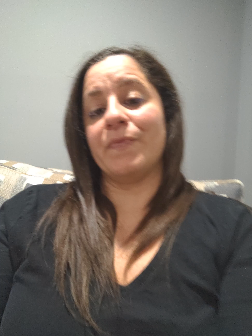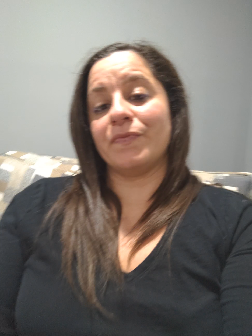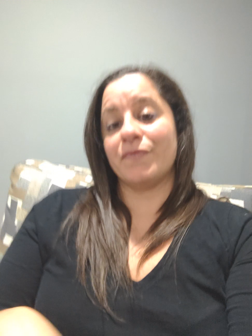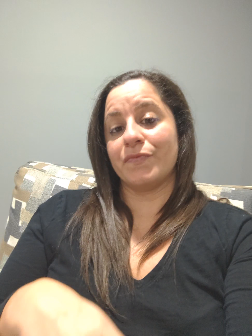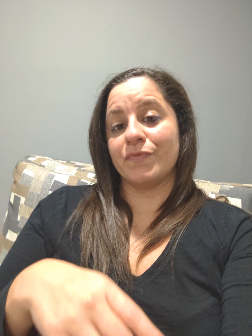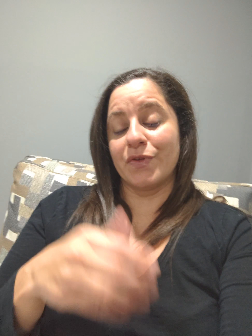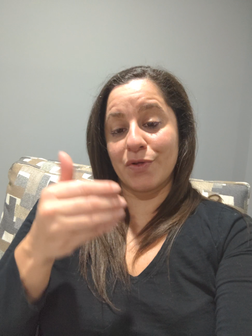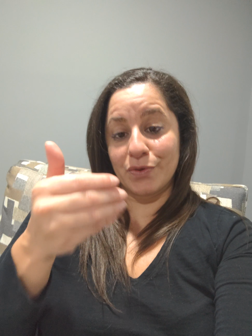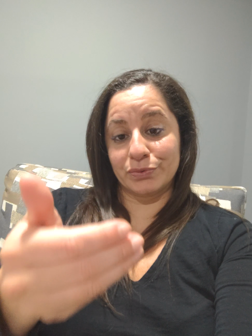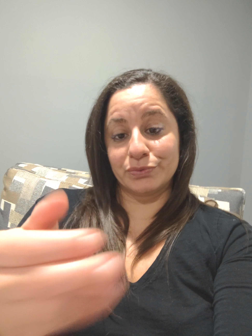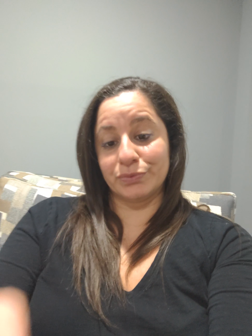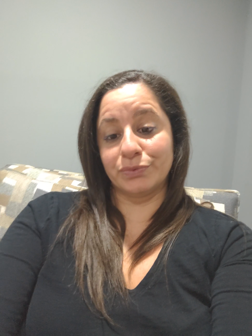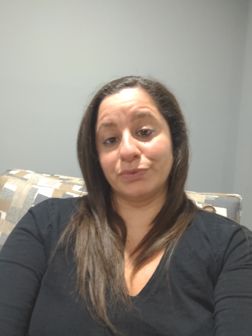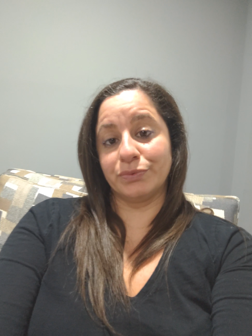close